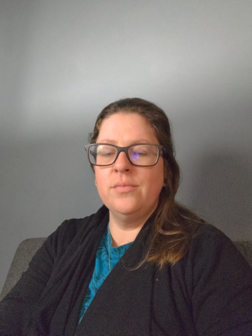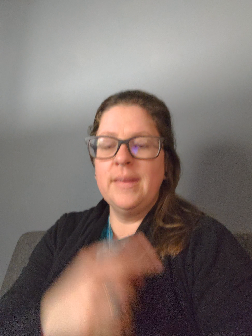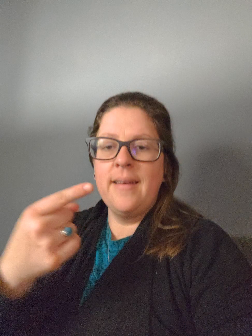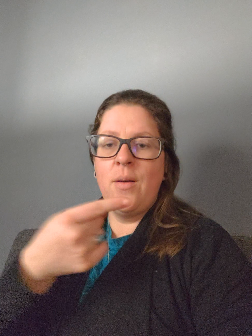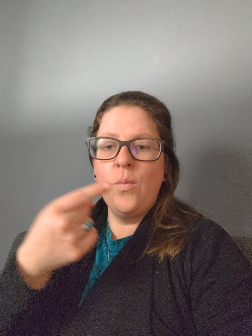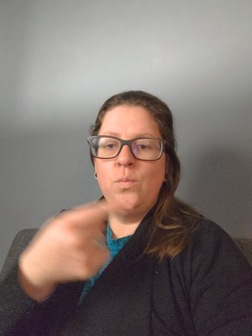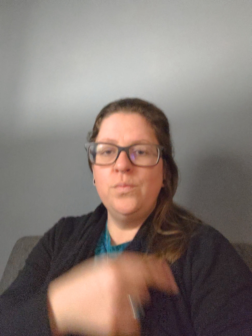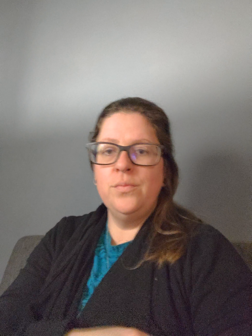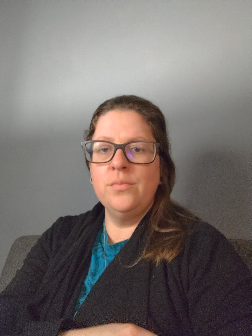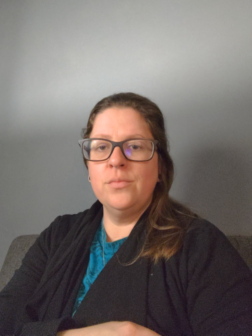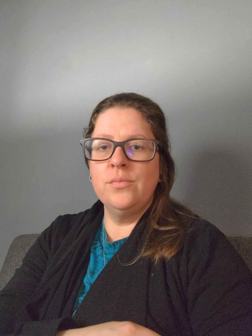owie